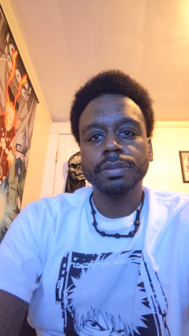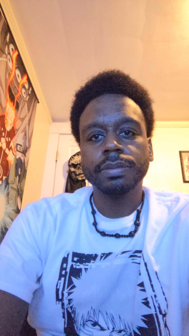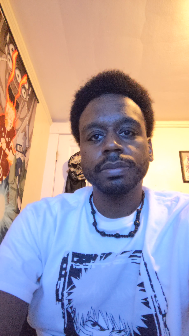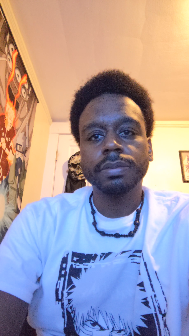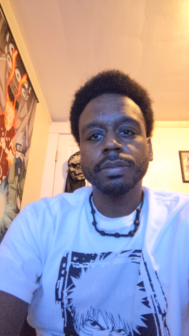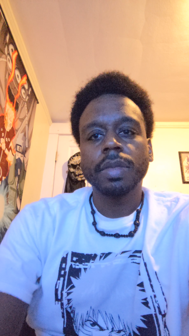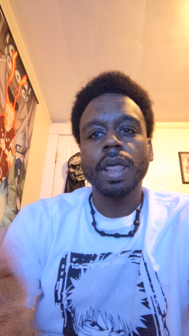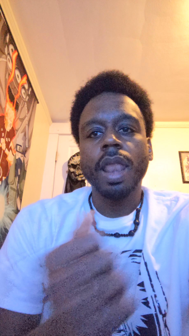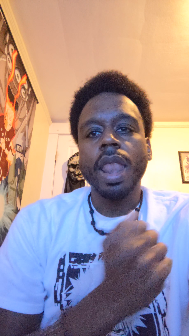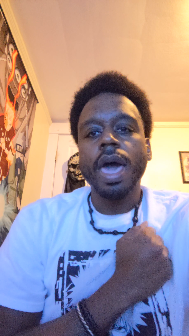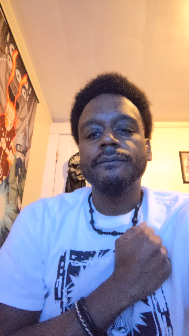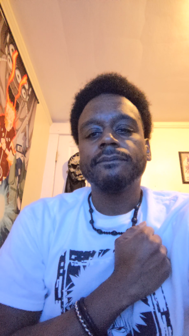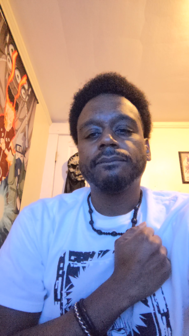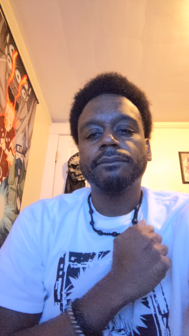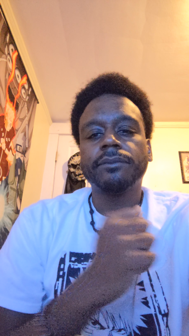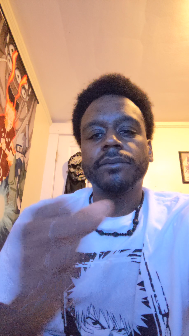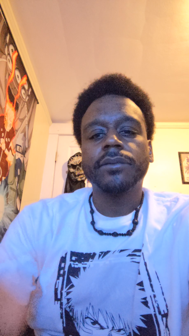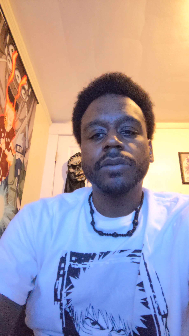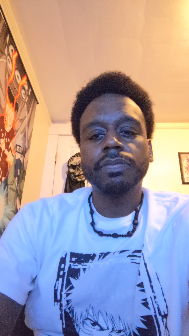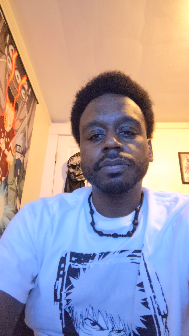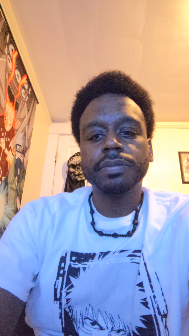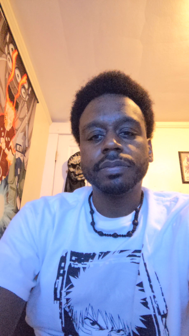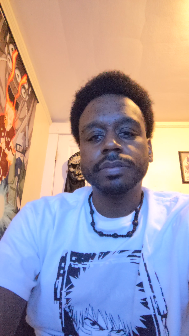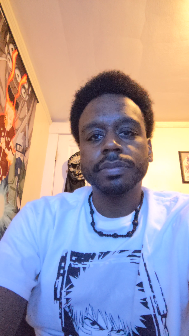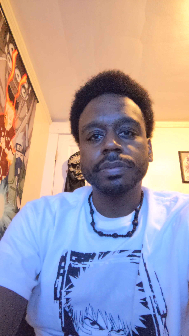love